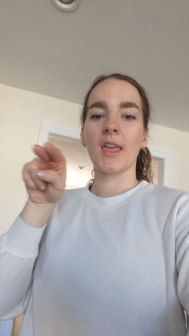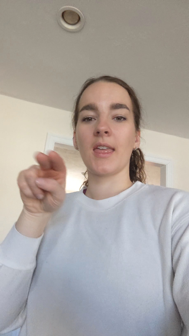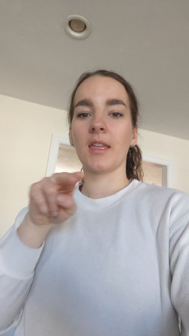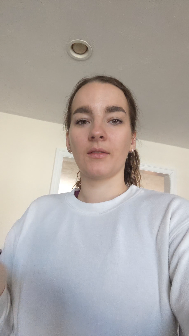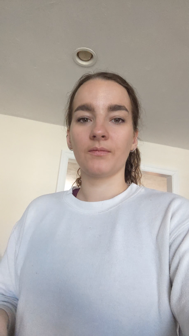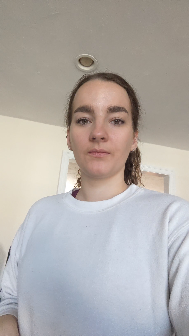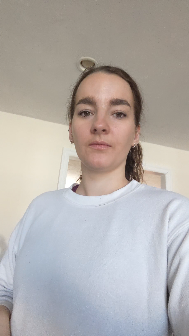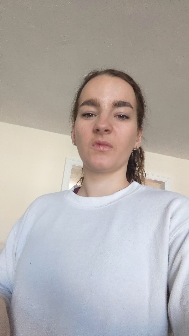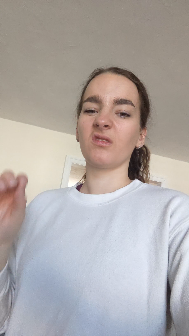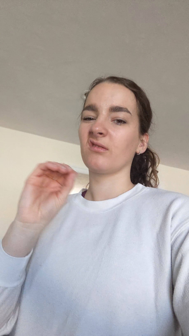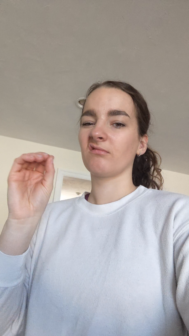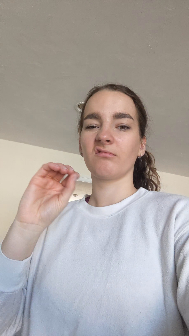none